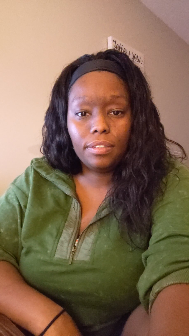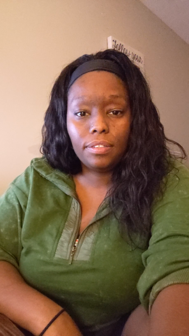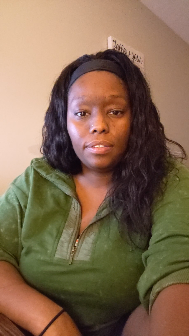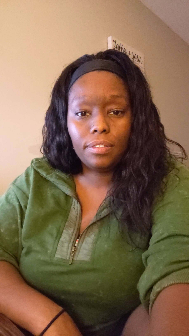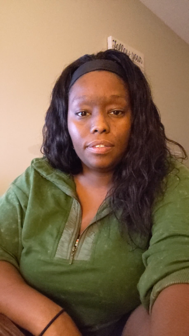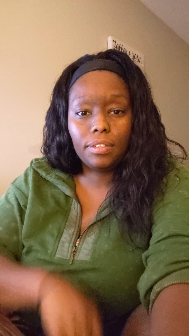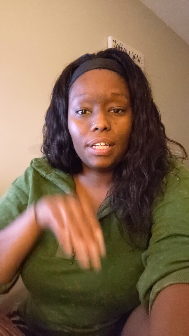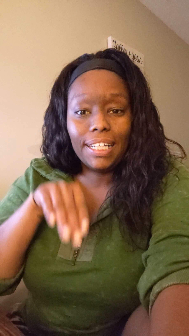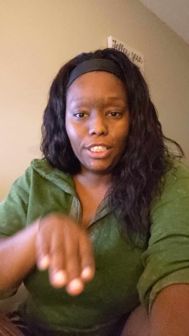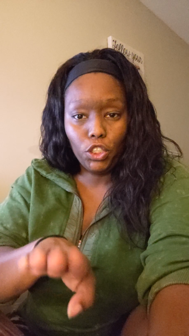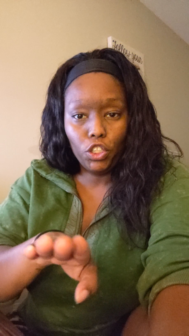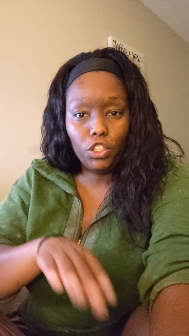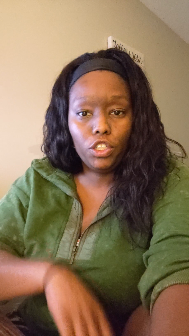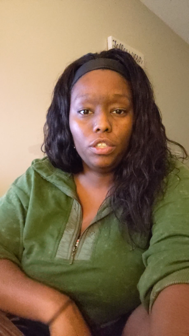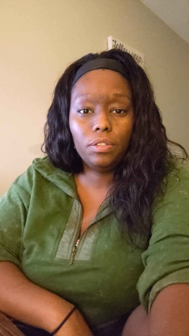enter